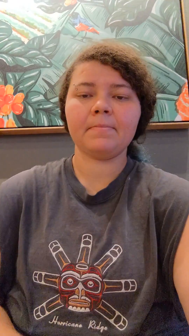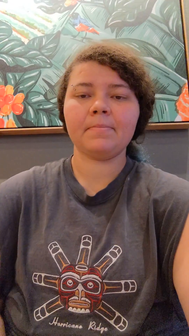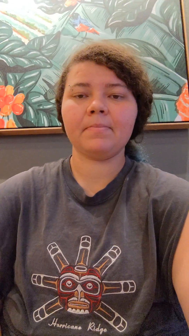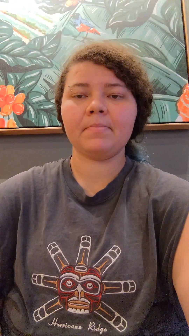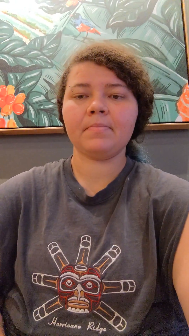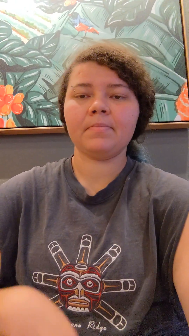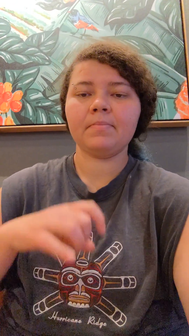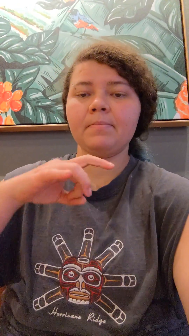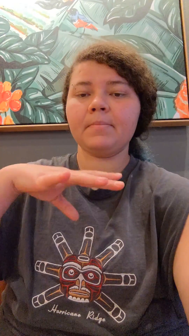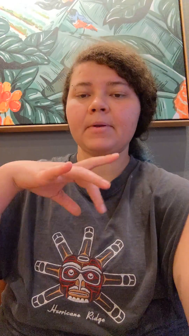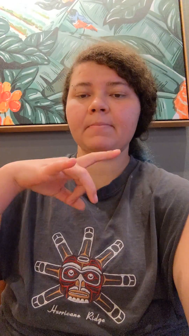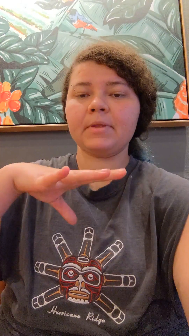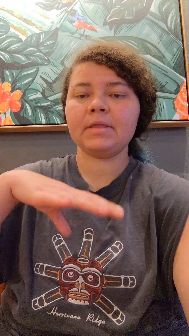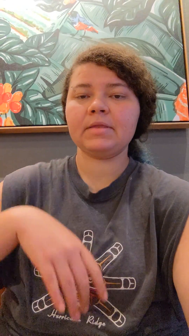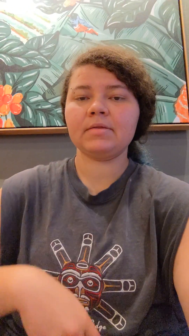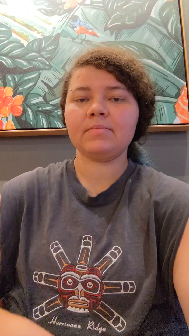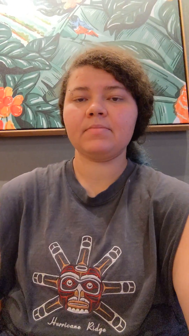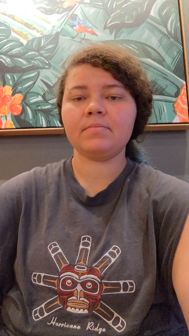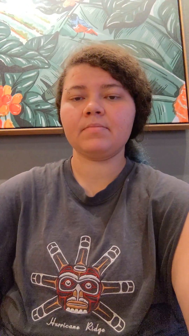pumpkin